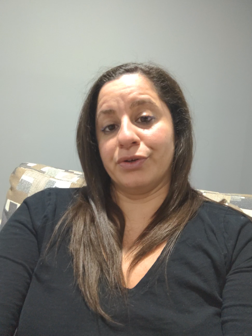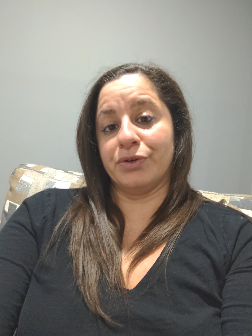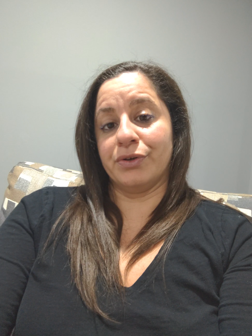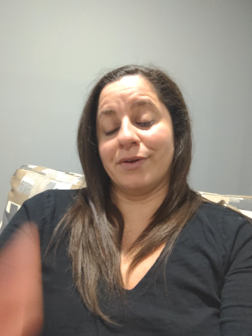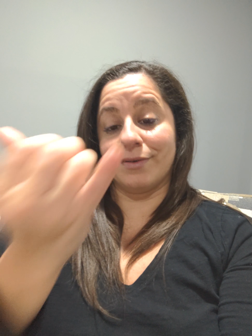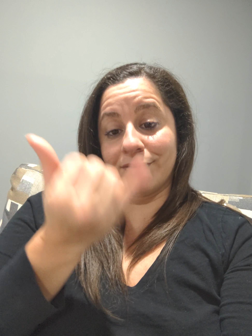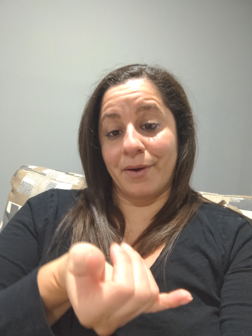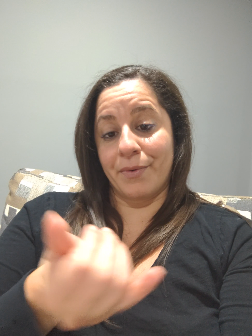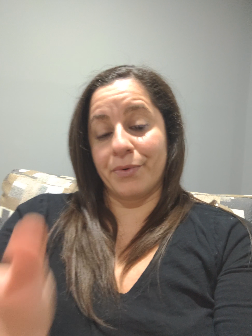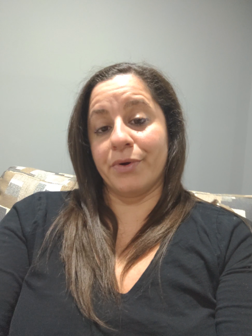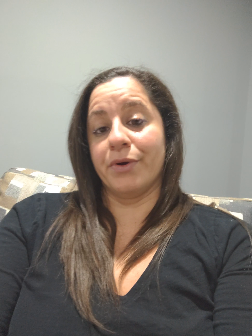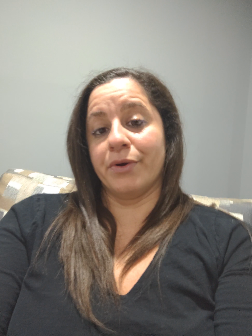now